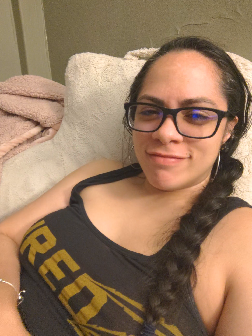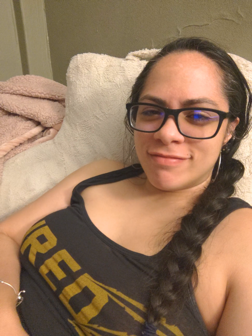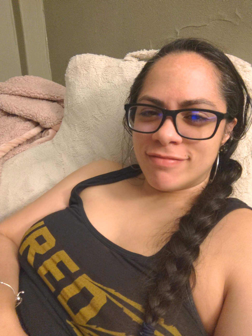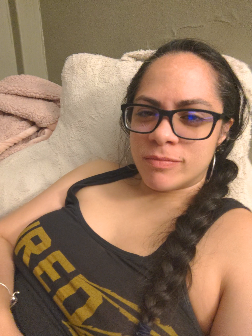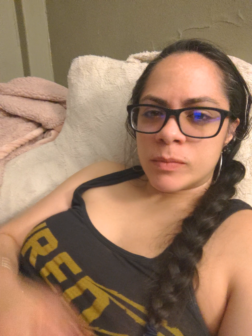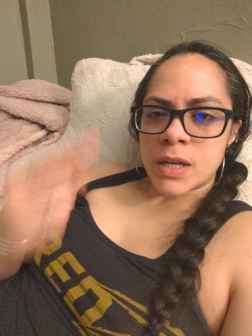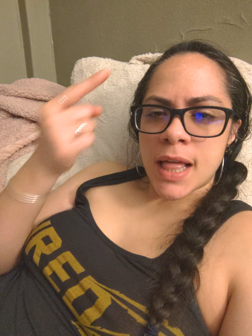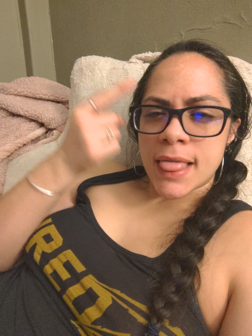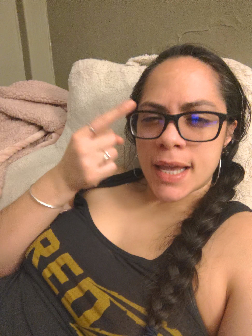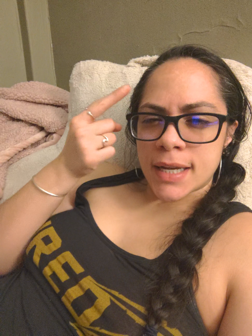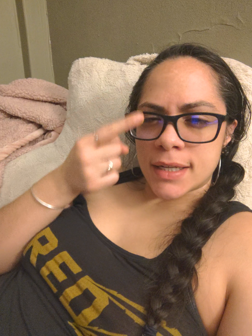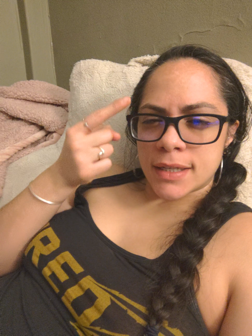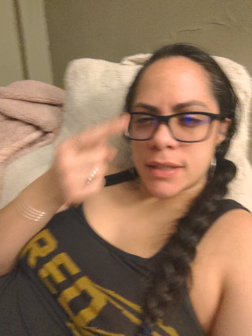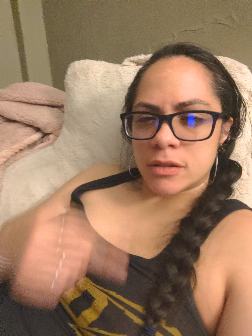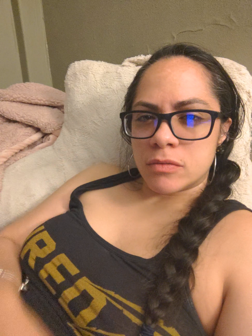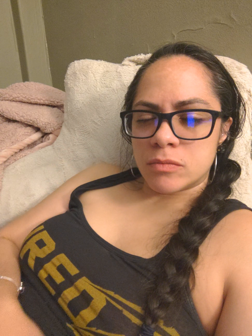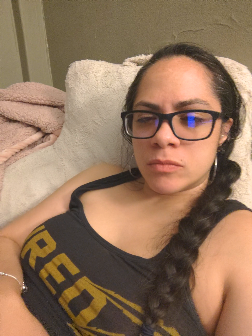think